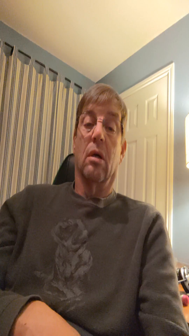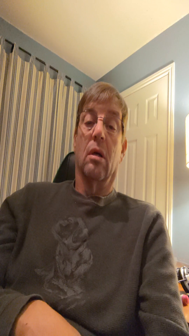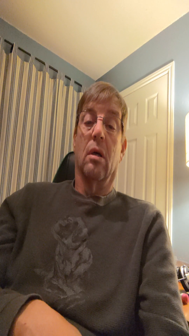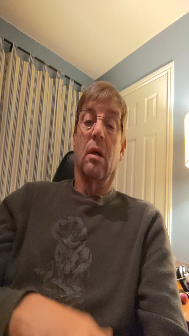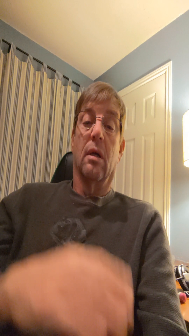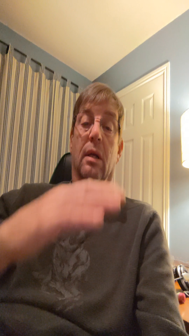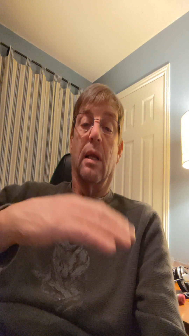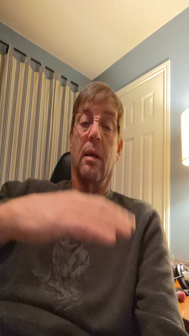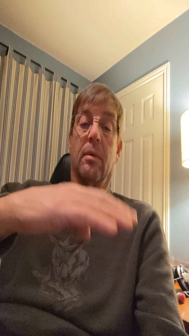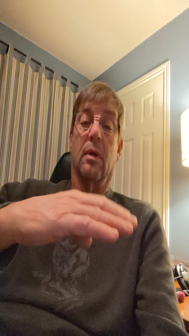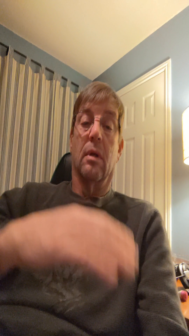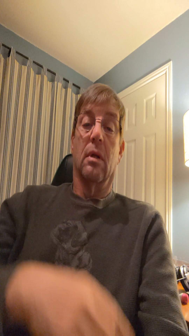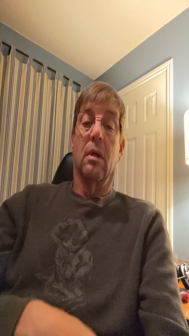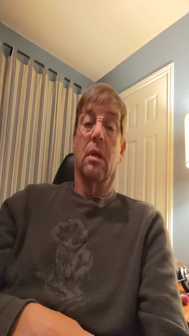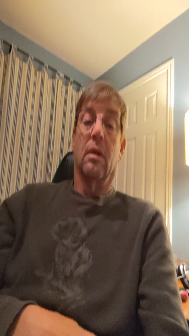table